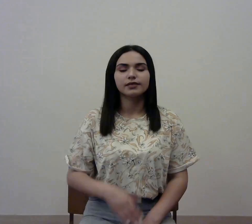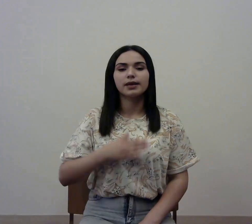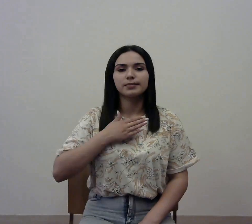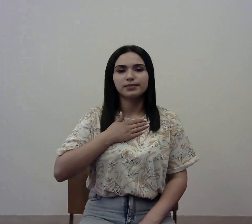mən